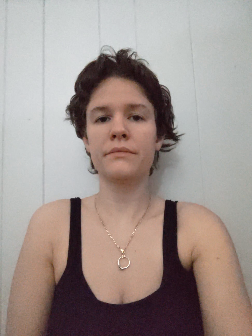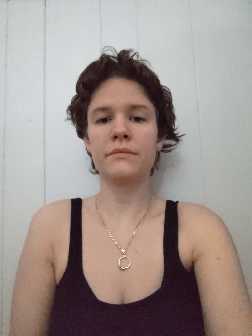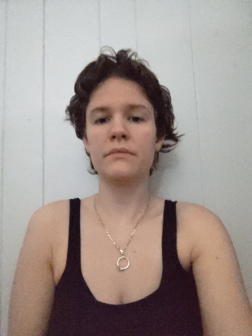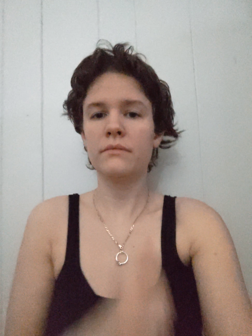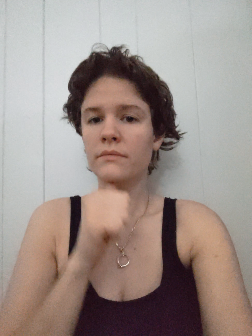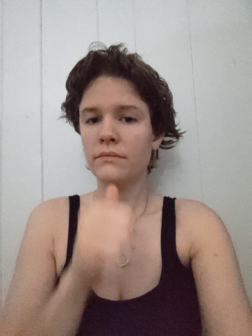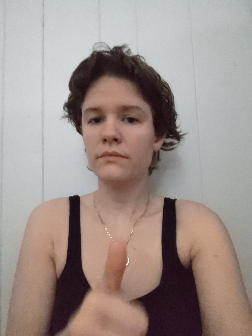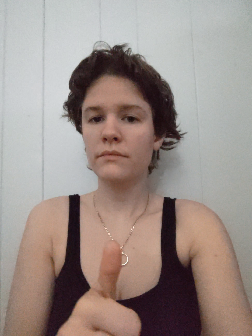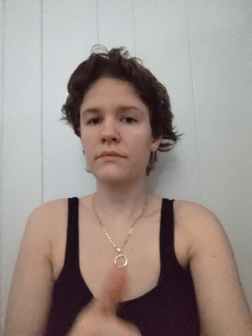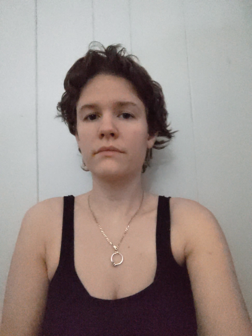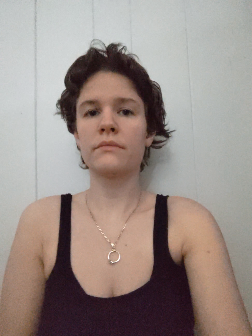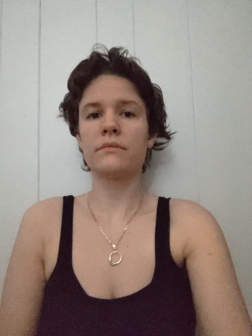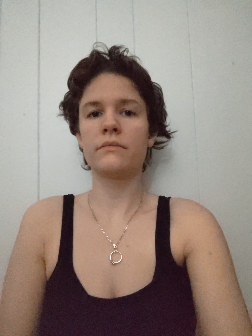not